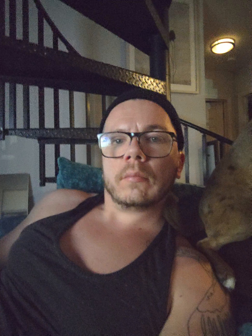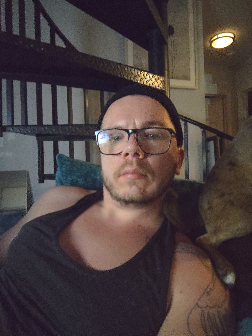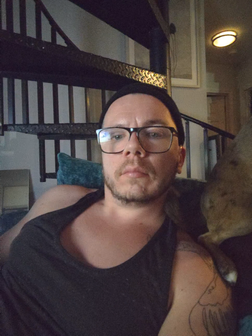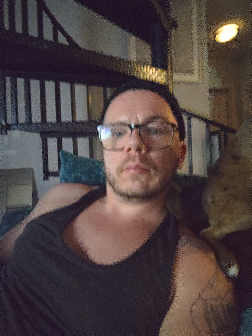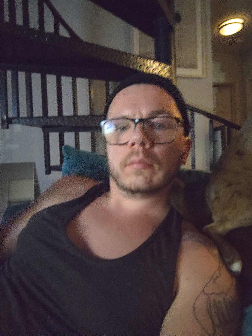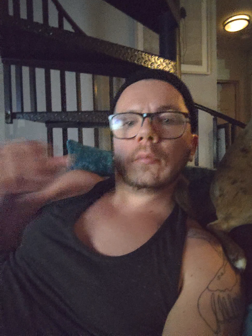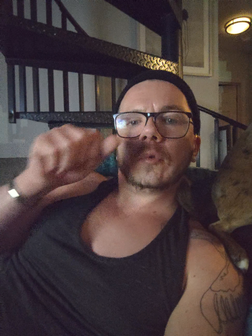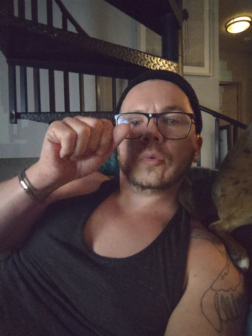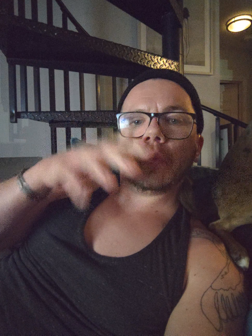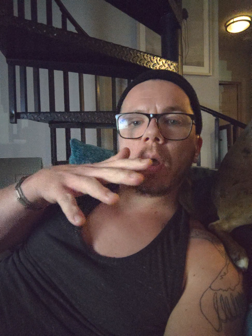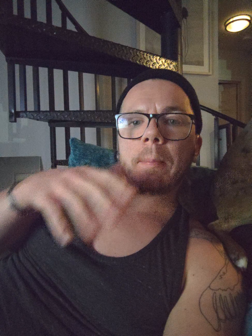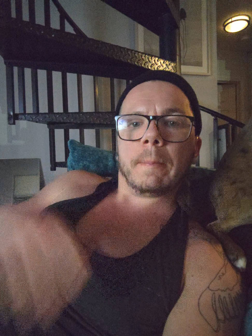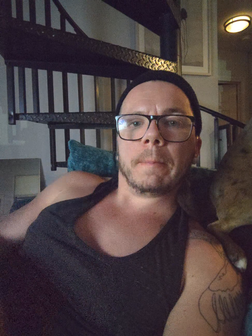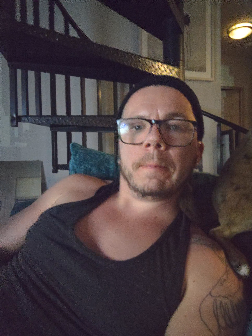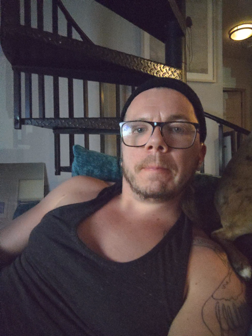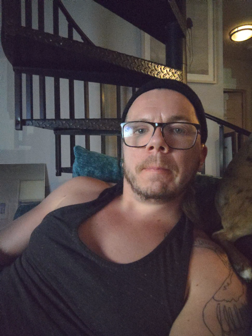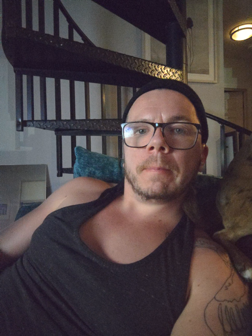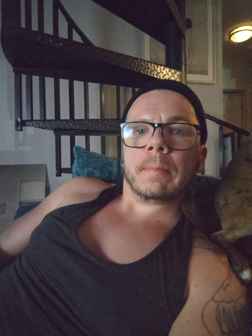drop